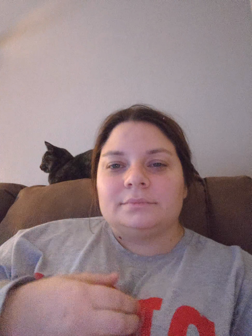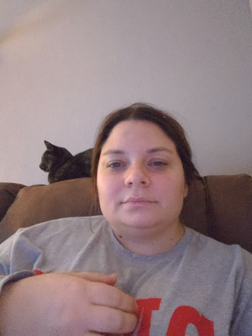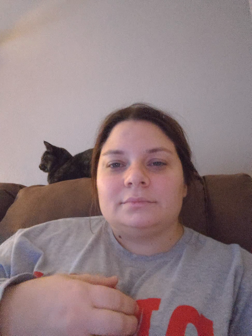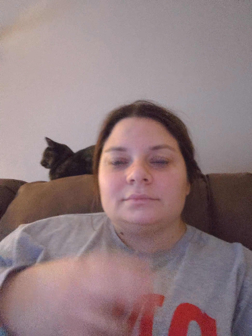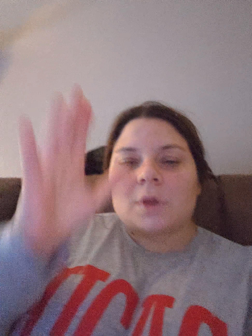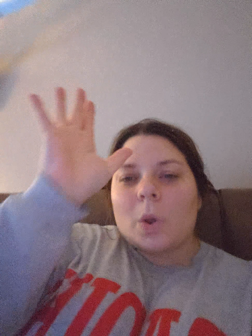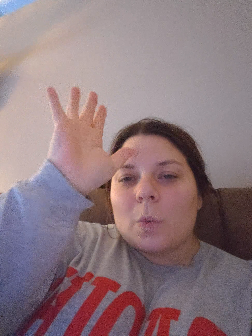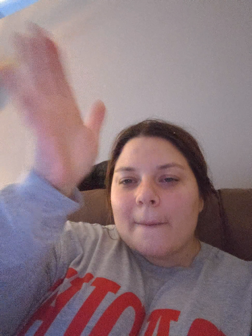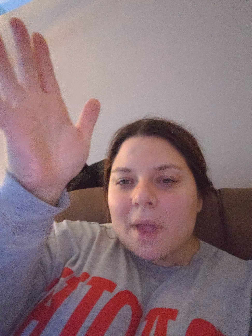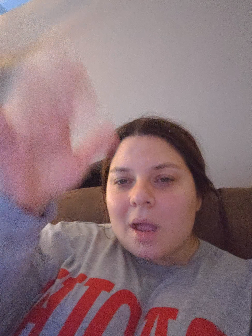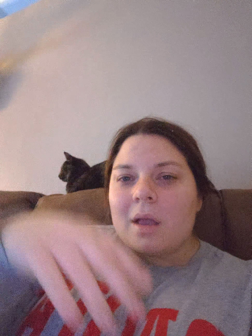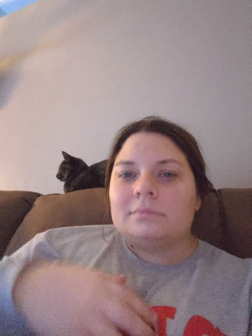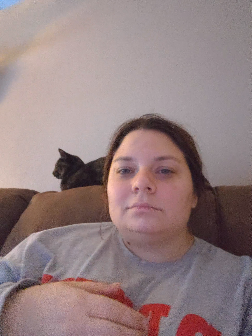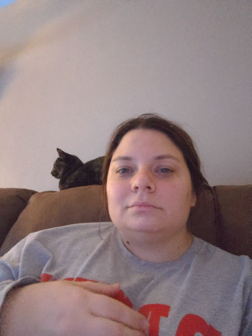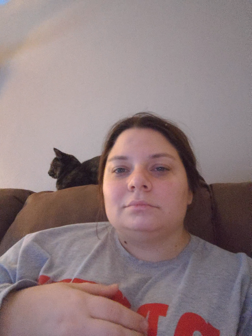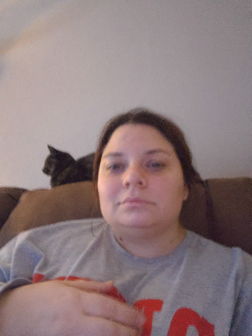grandpa